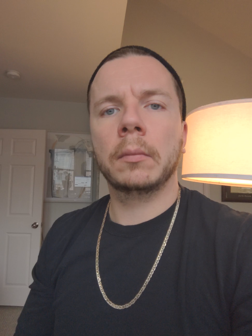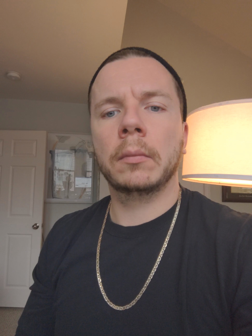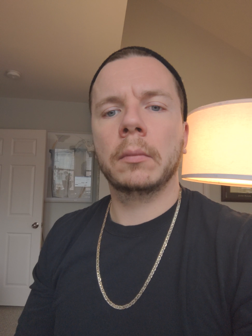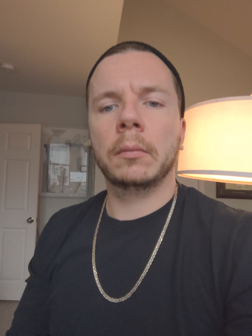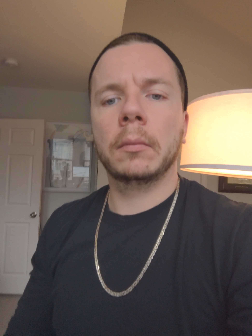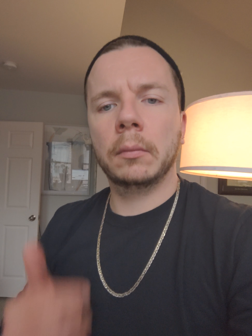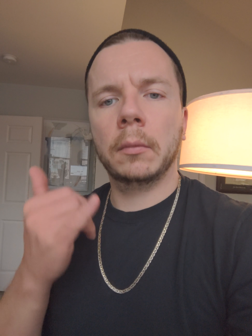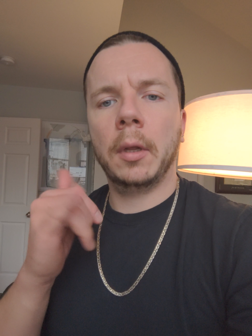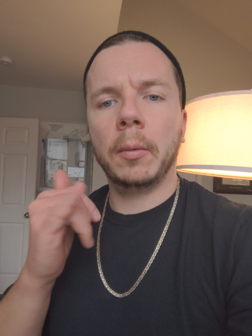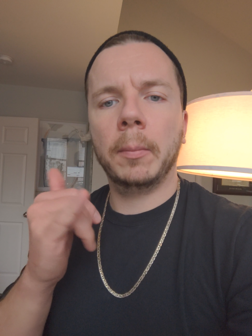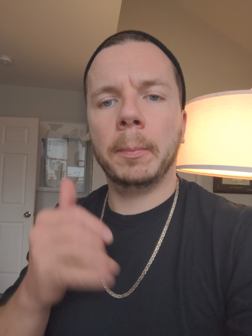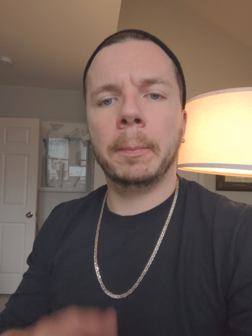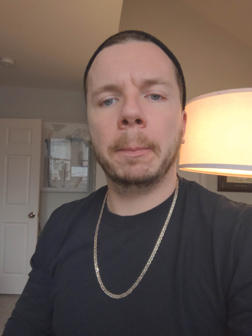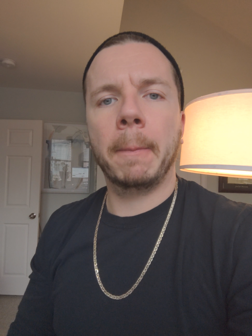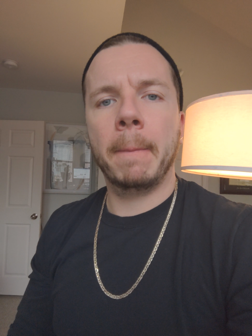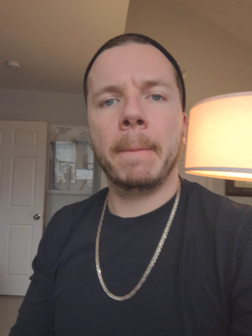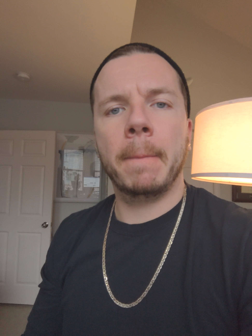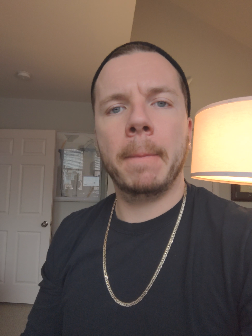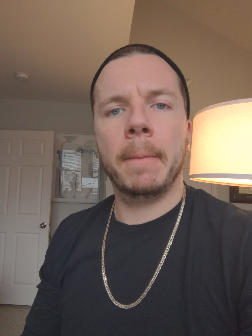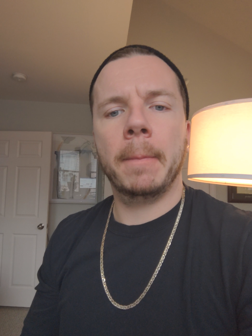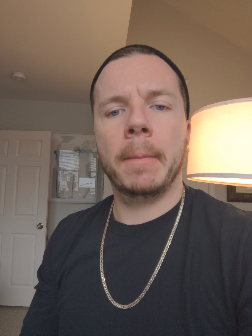yellow